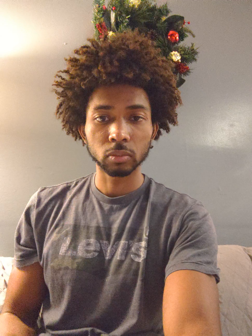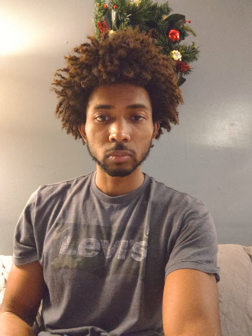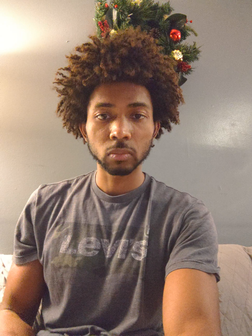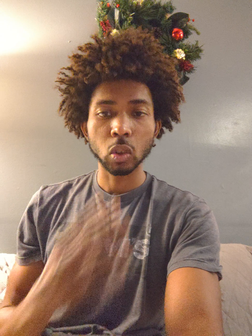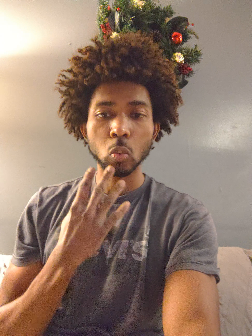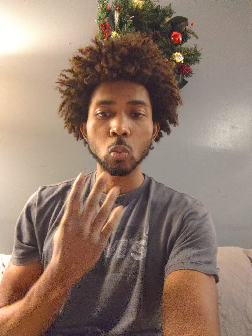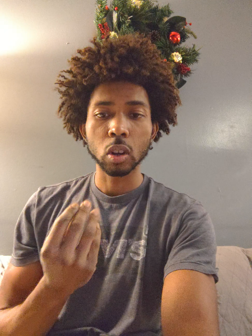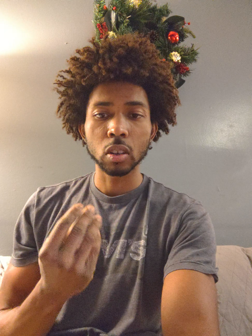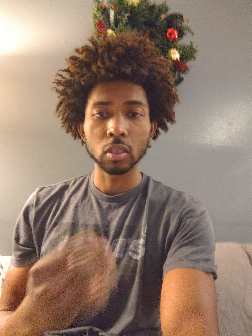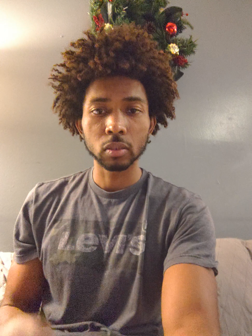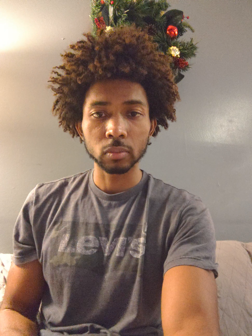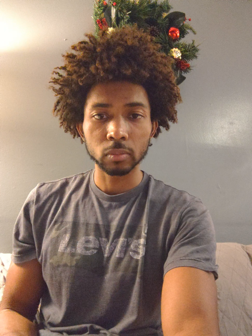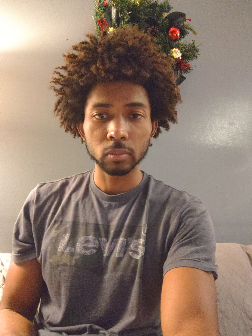wet